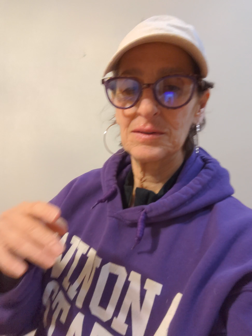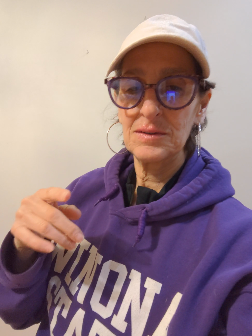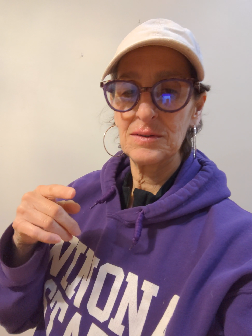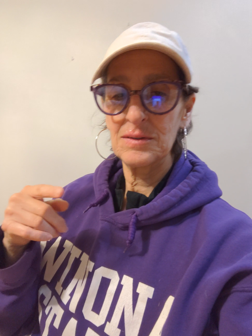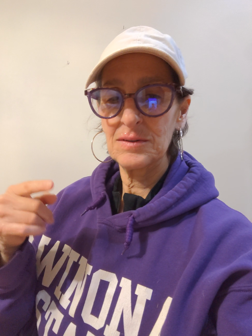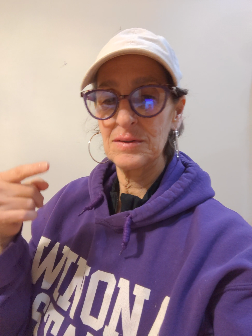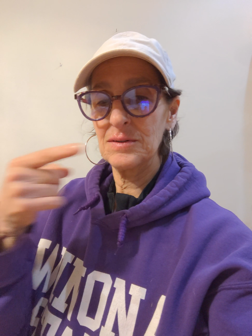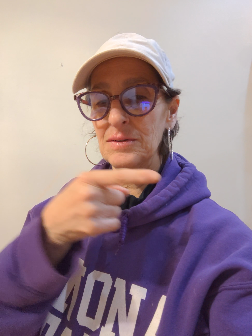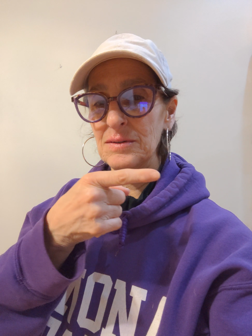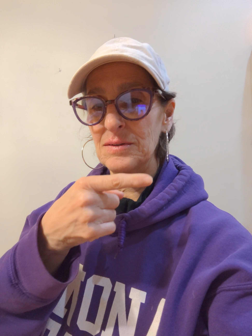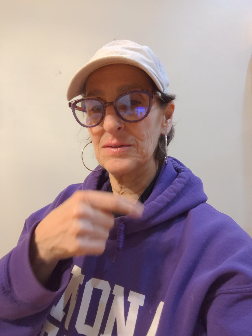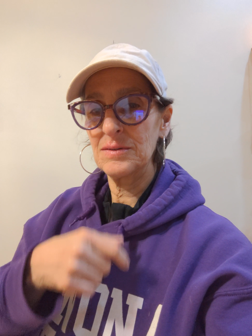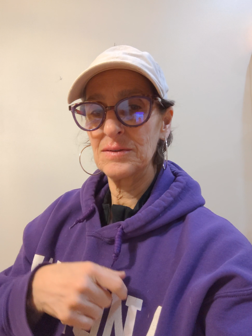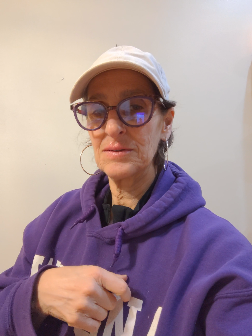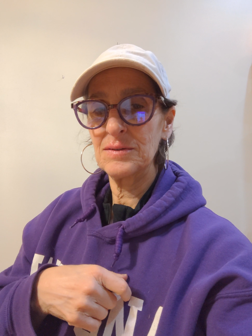he/she/it